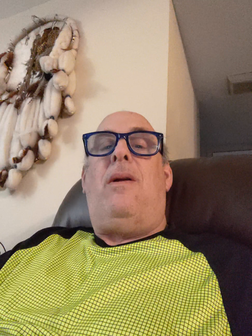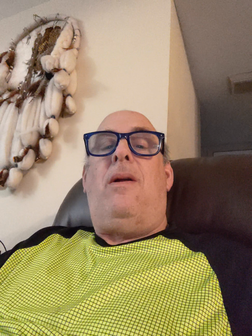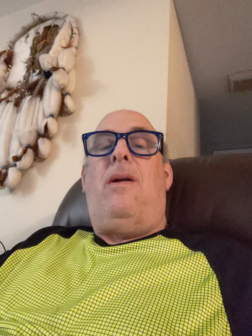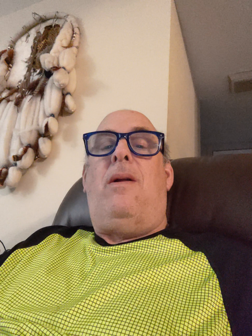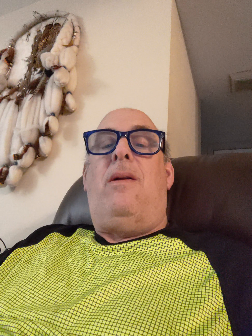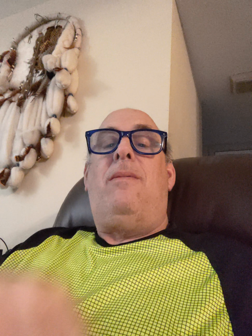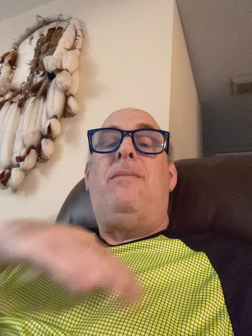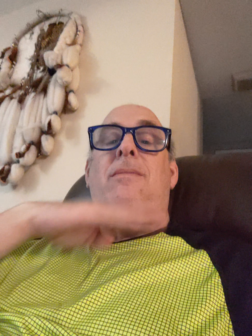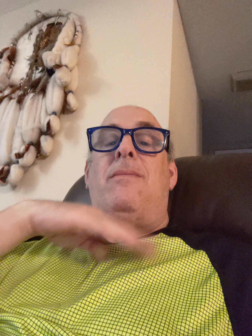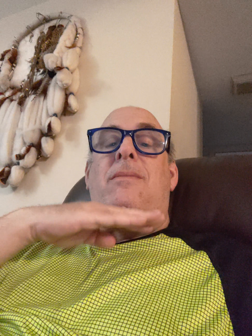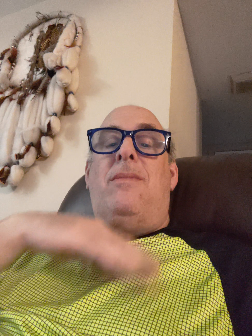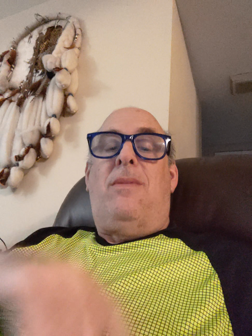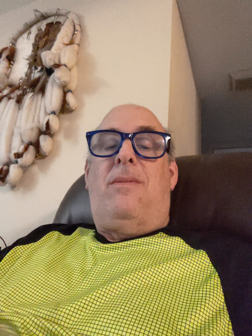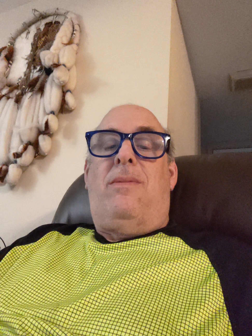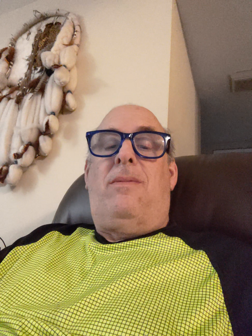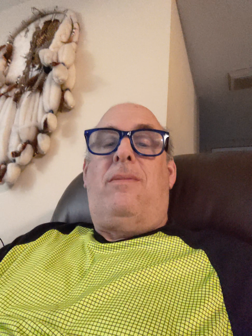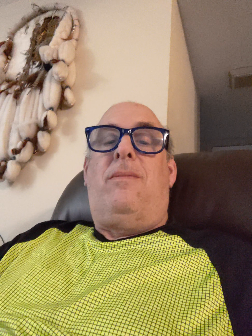pig